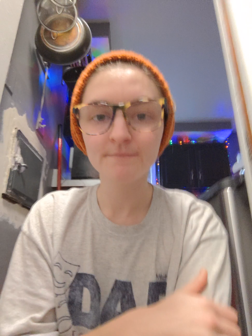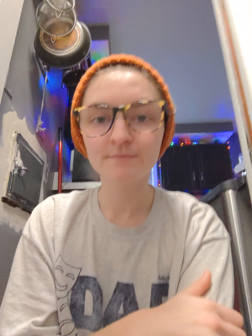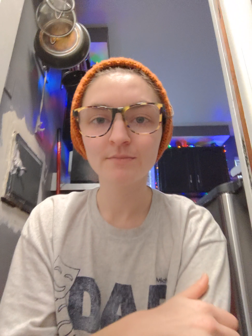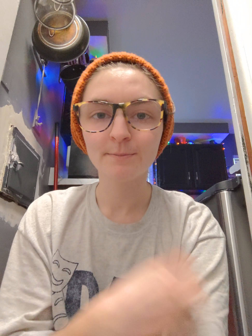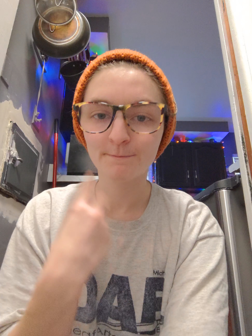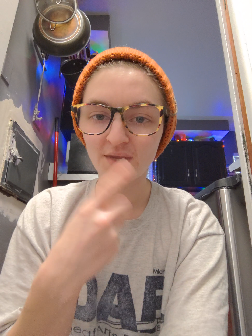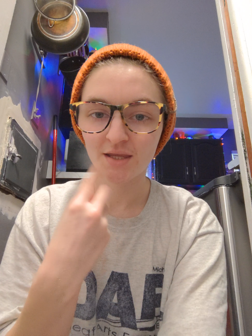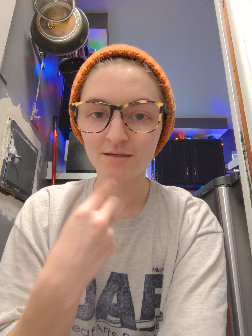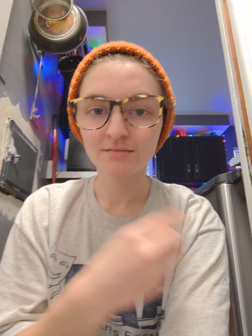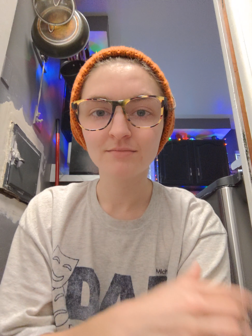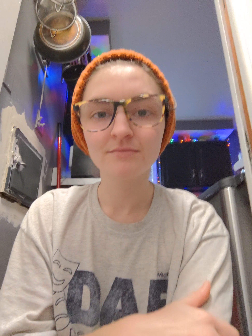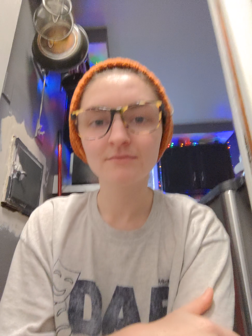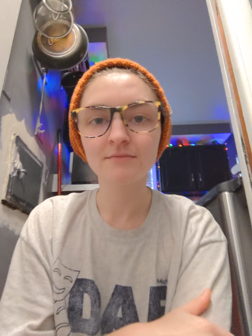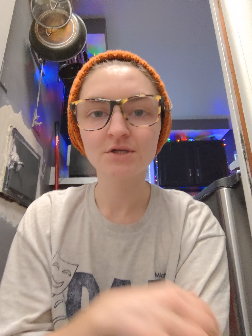mouth